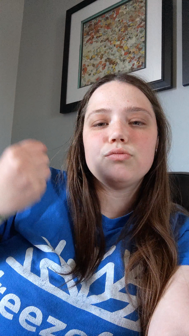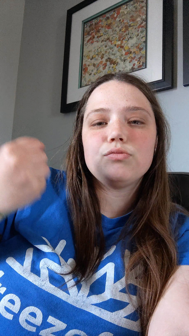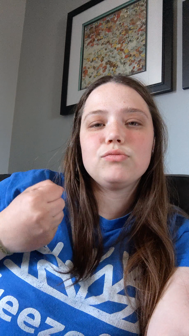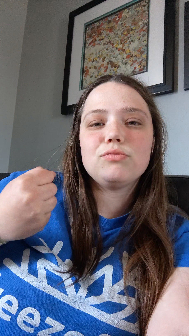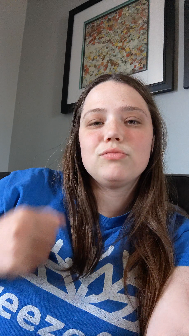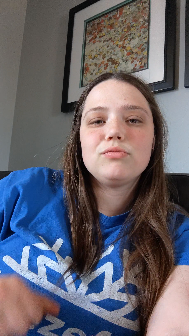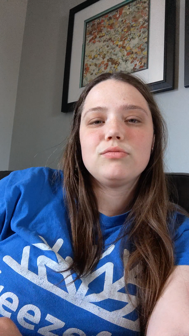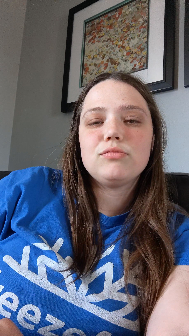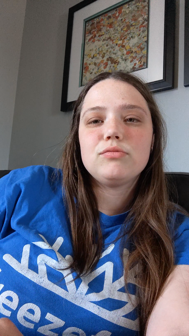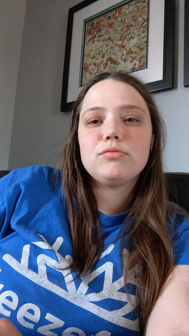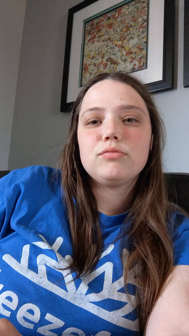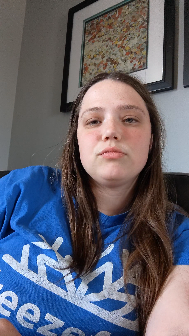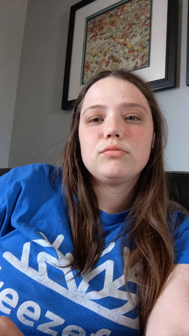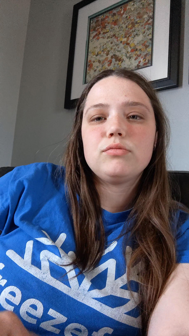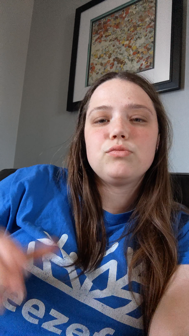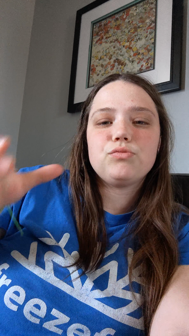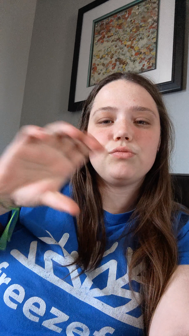pour